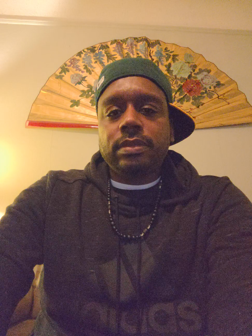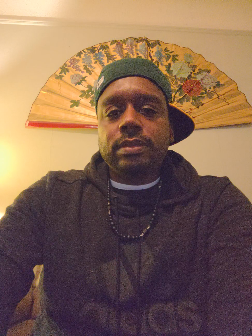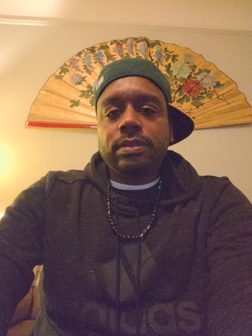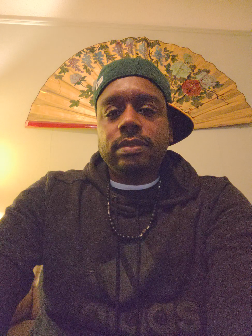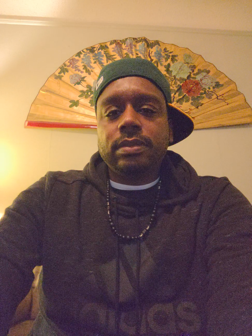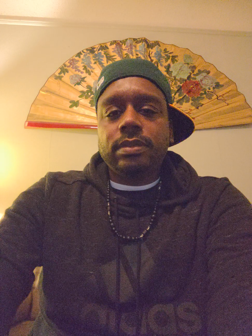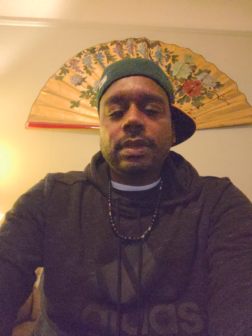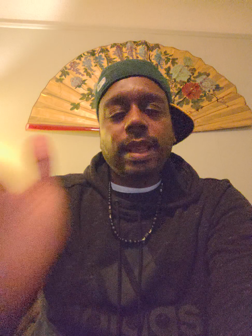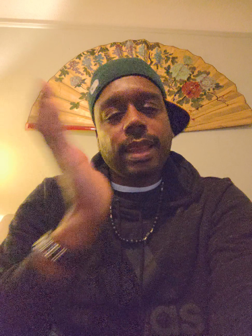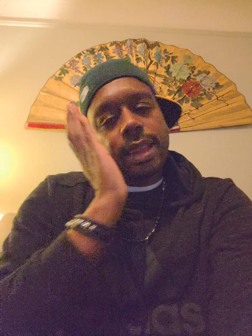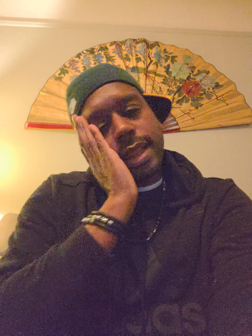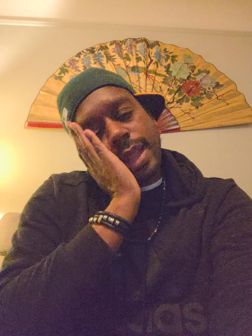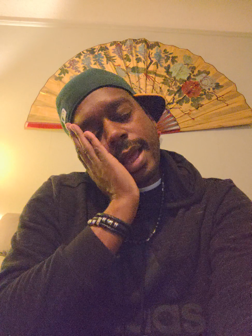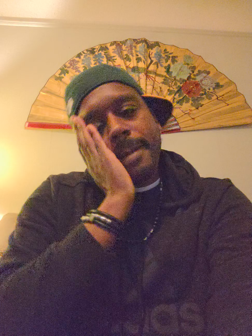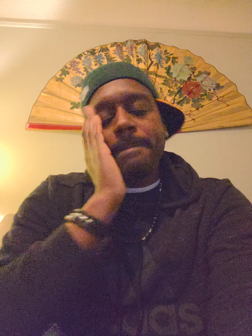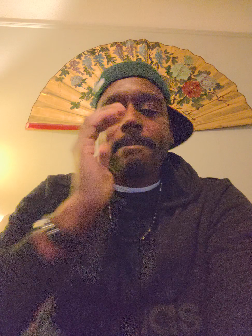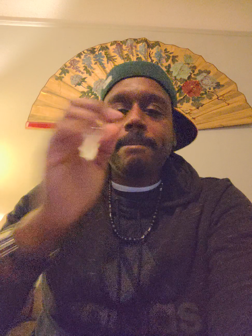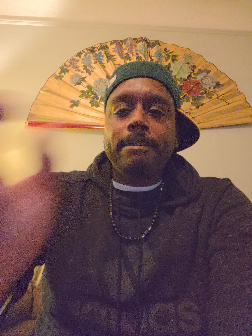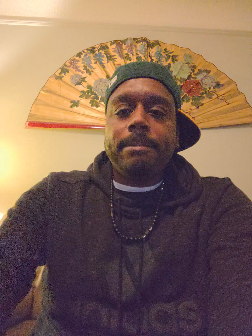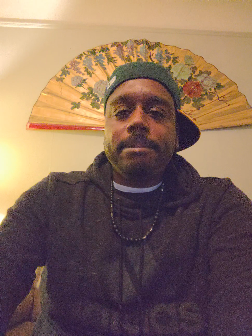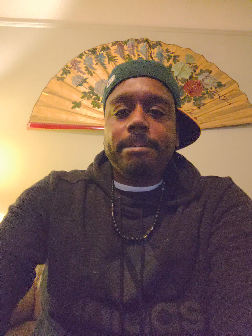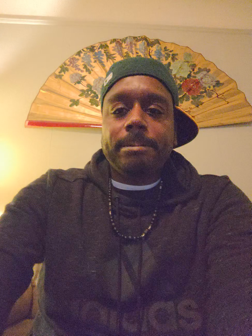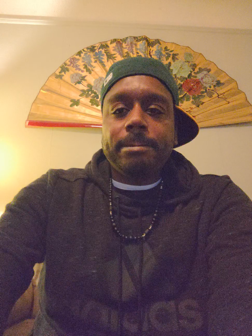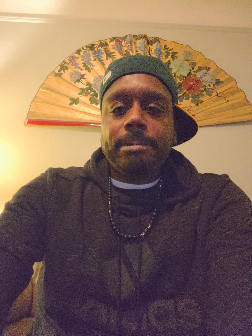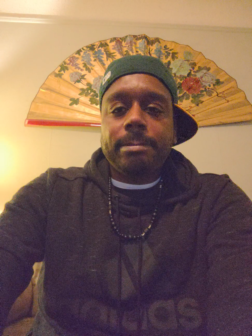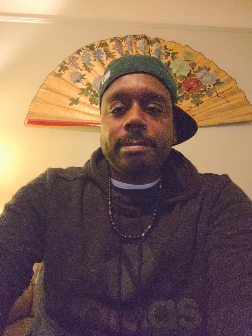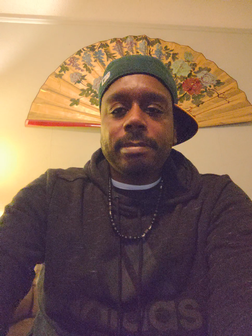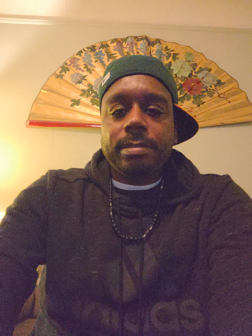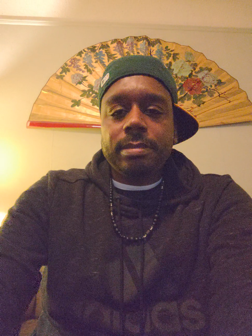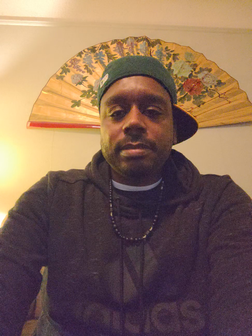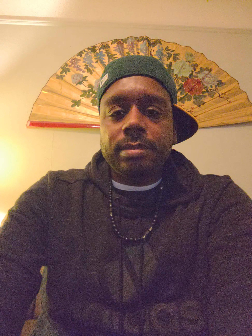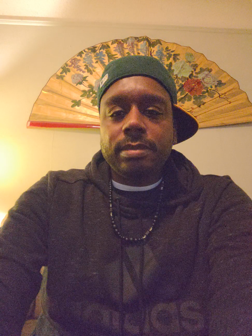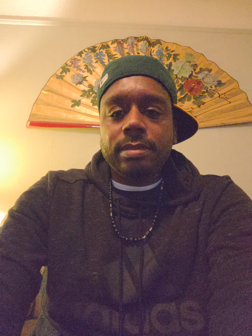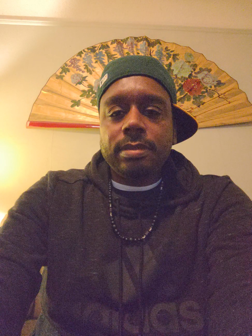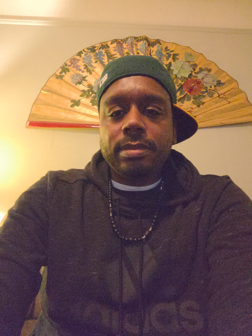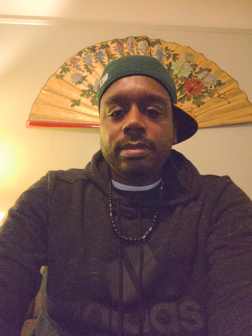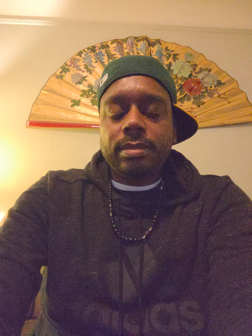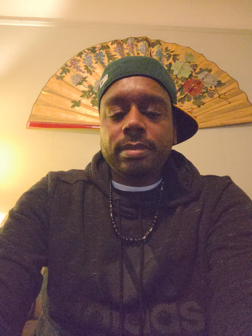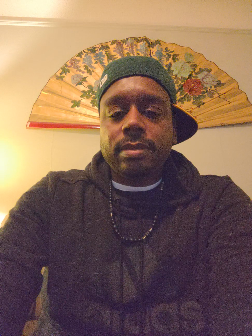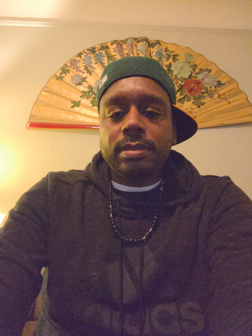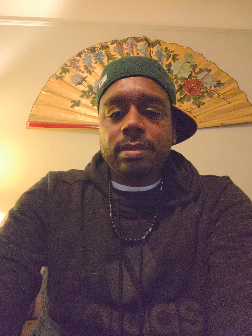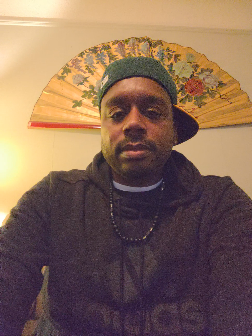nap